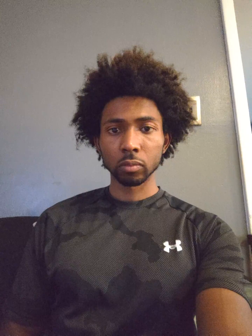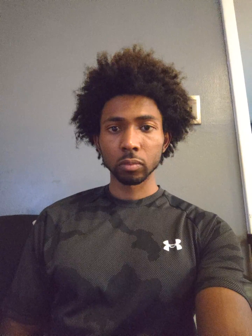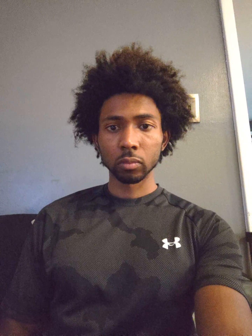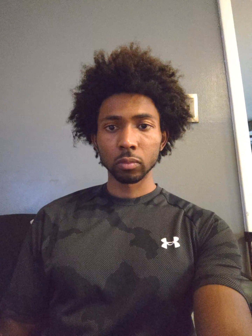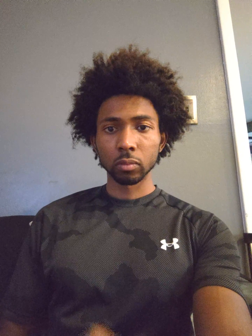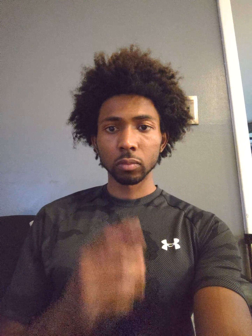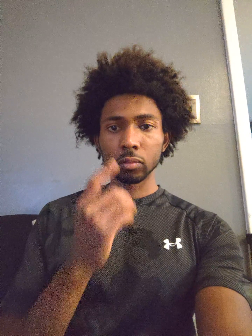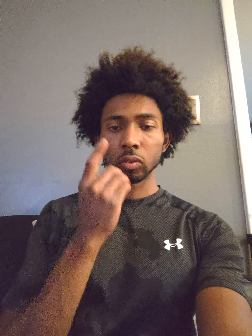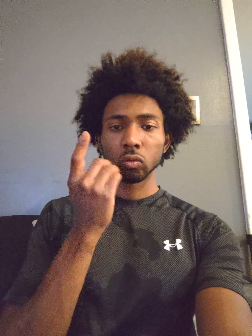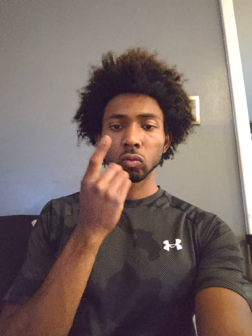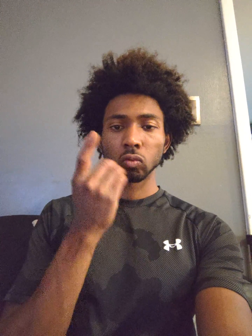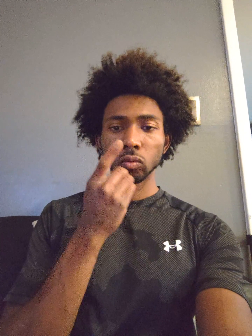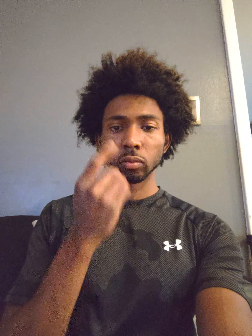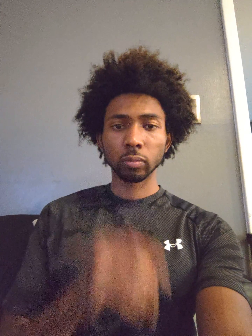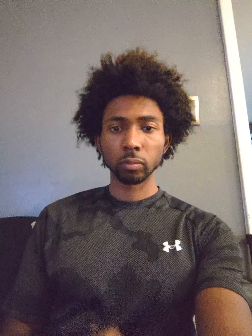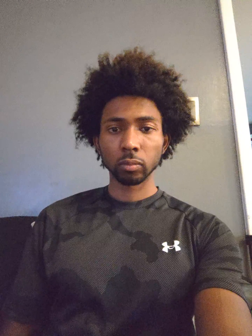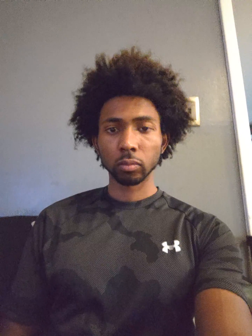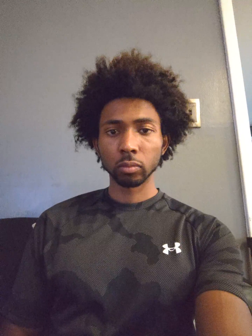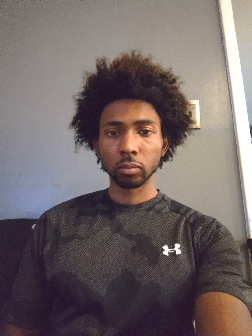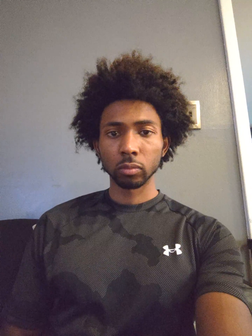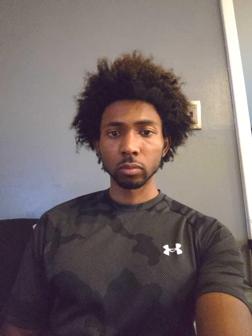dinner